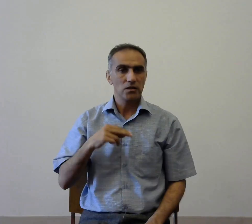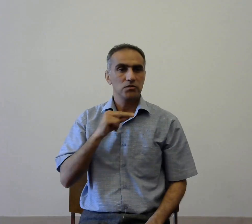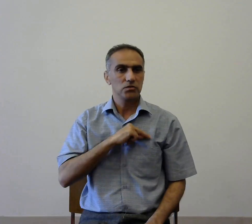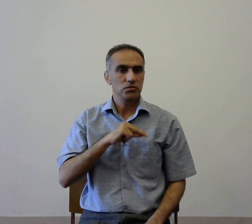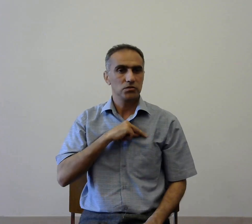iş